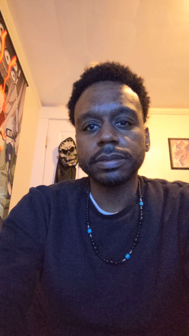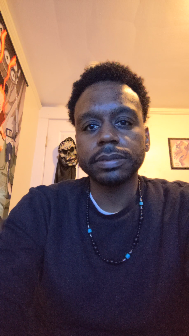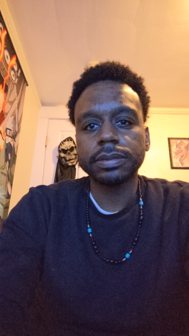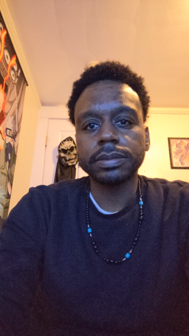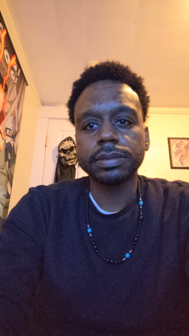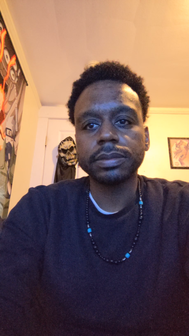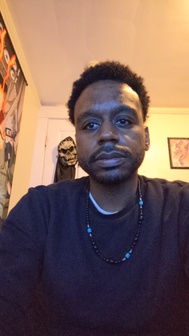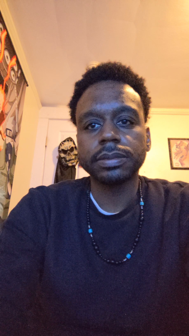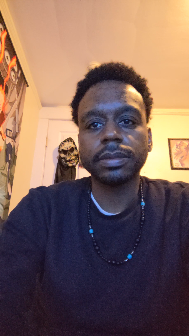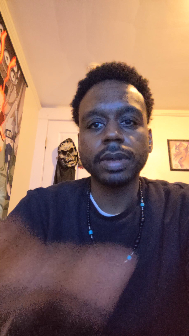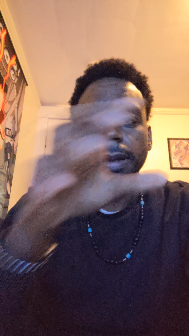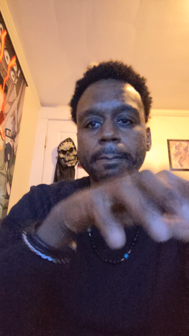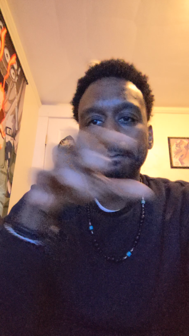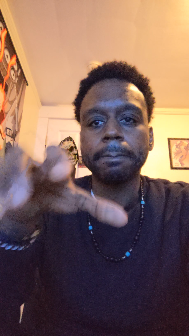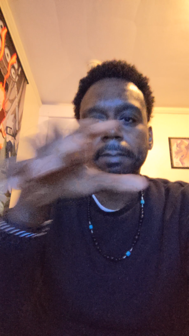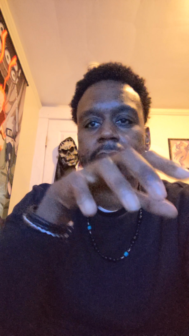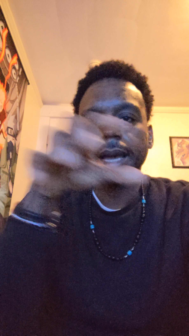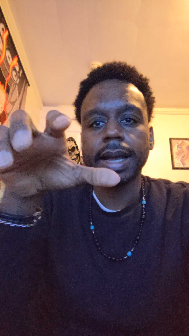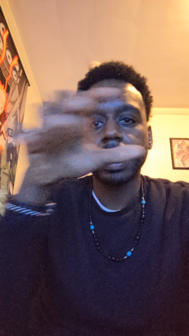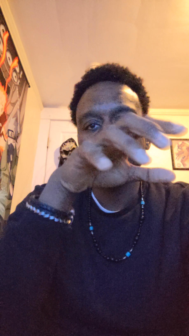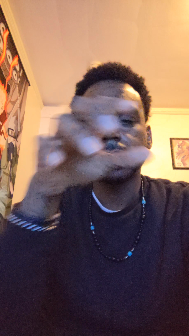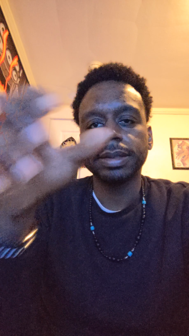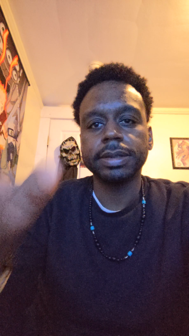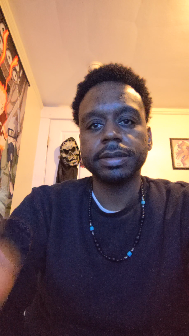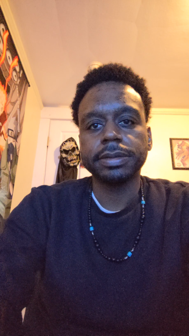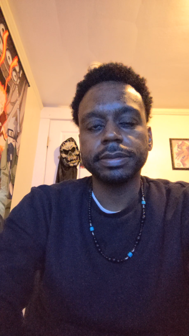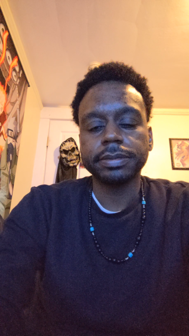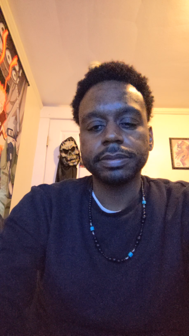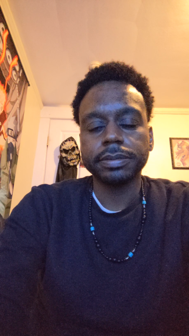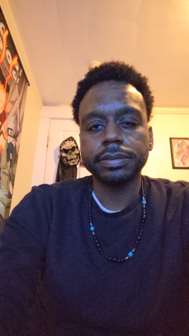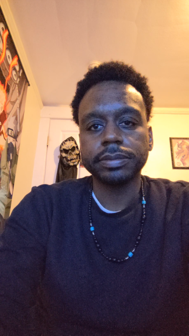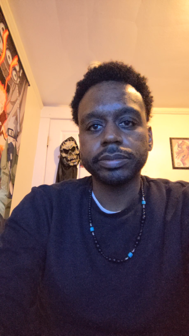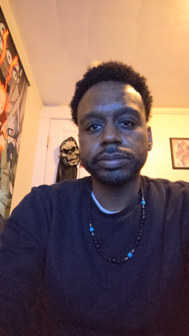block